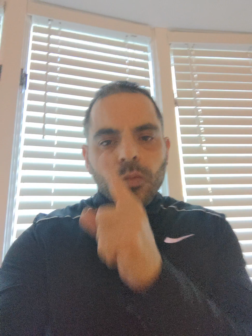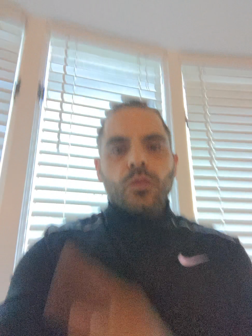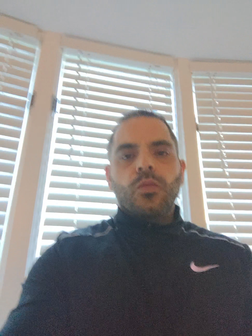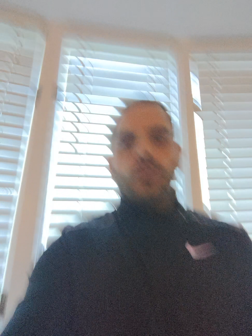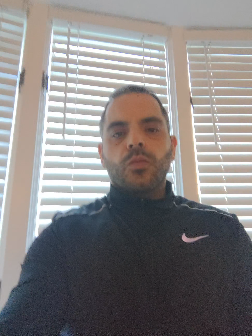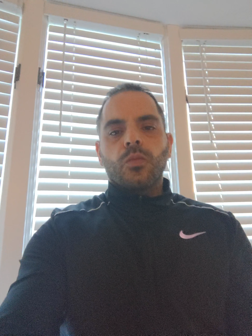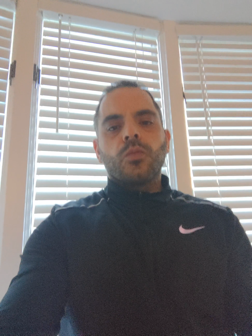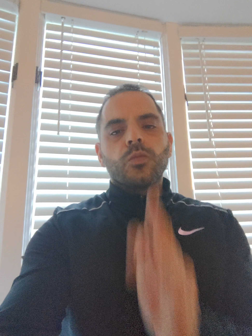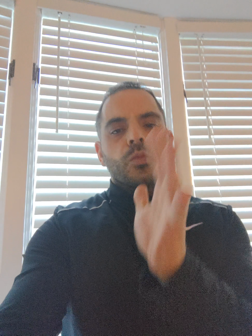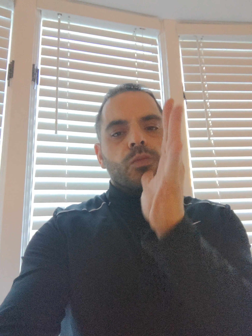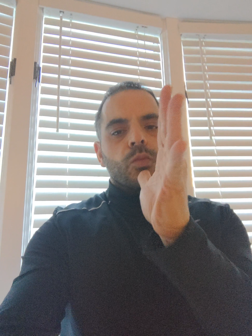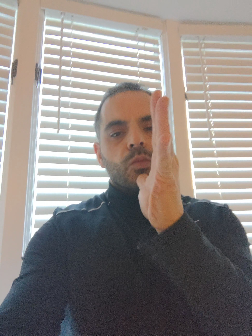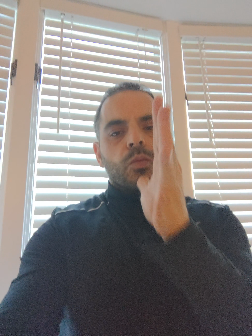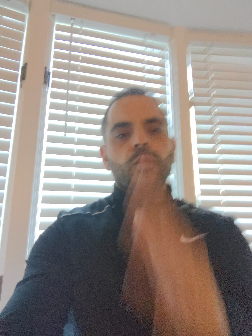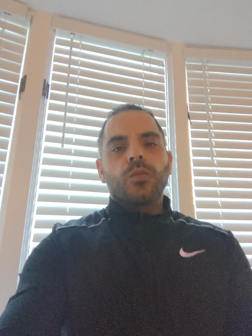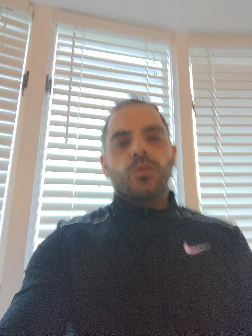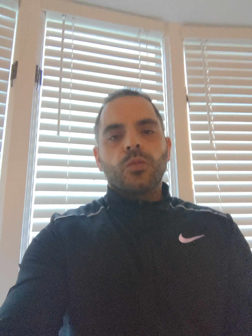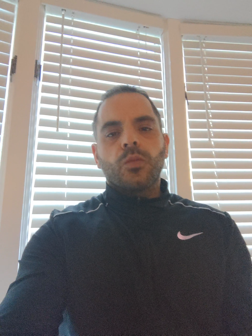mom